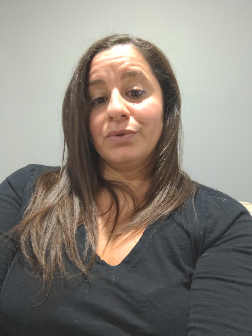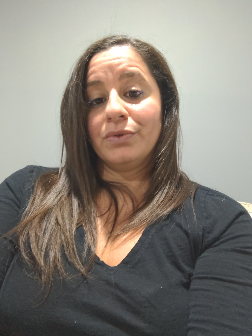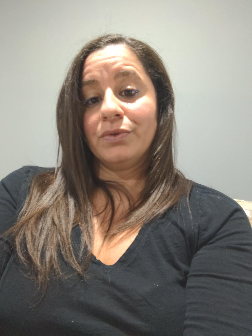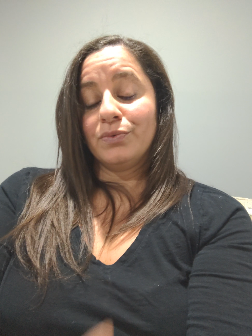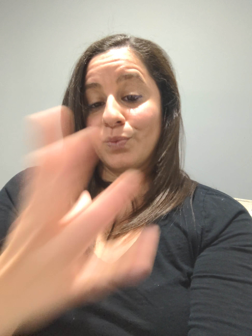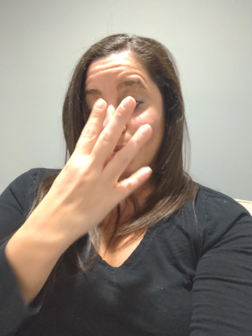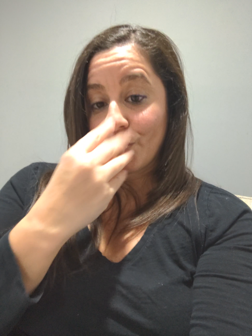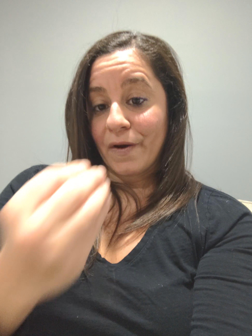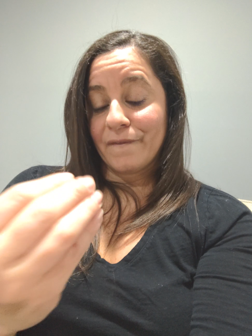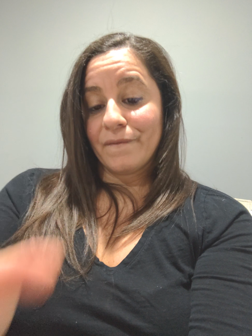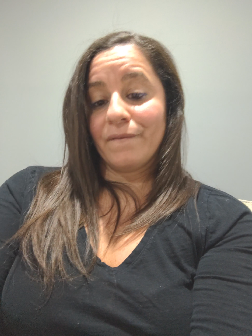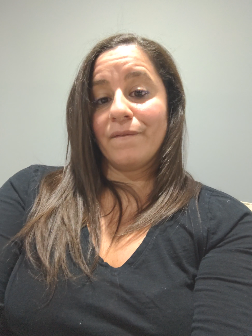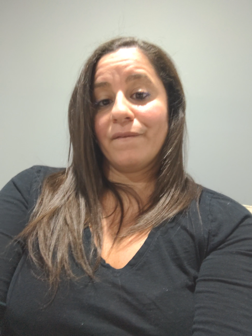wolf